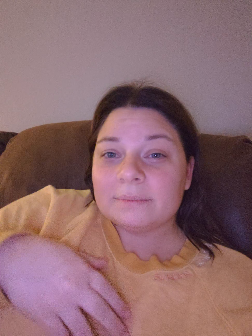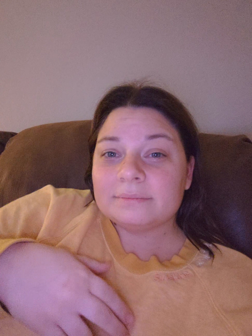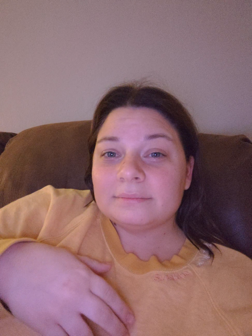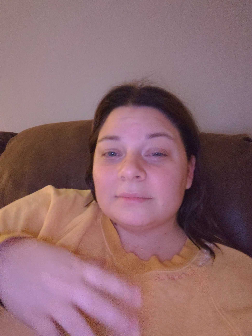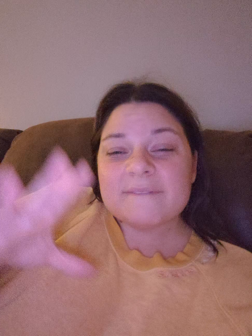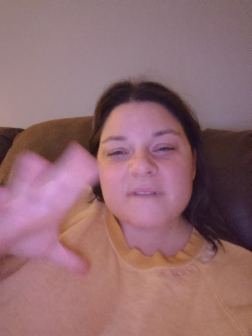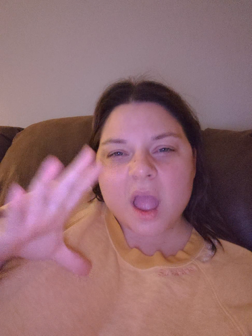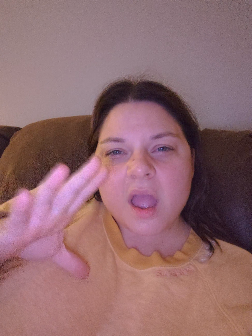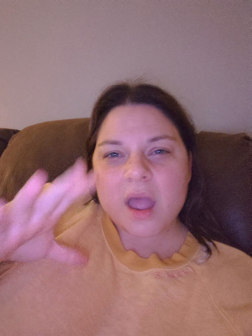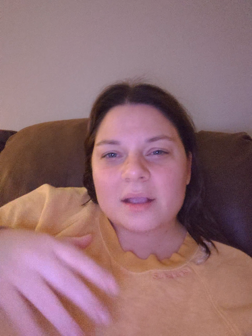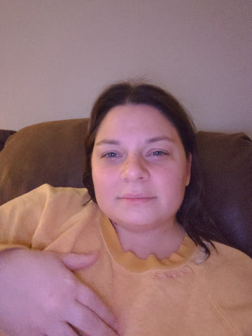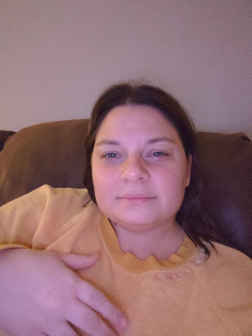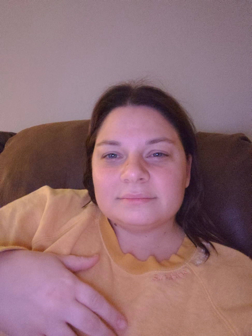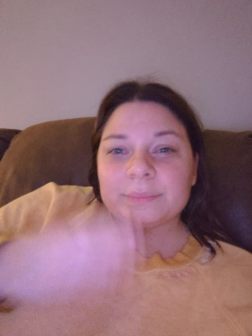fine